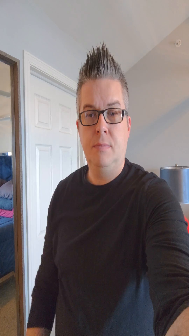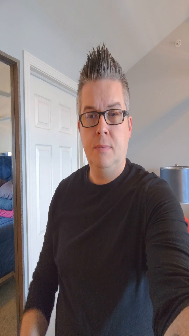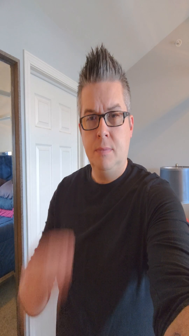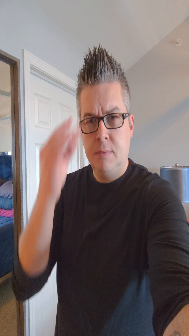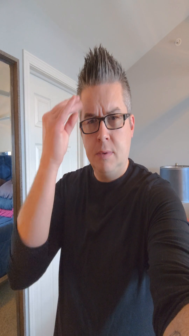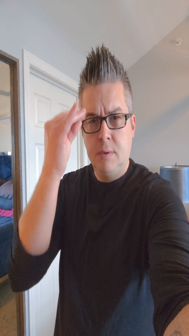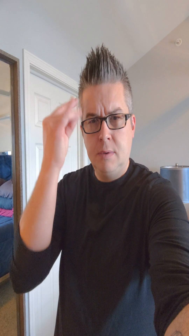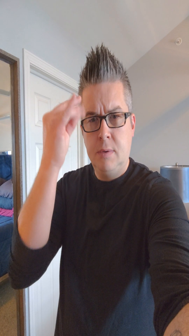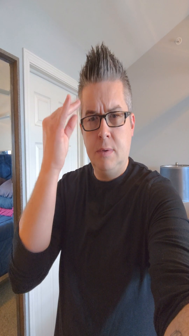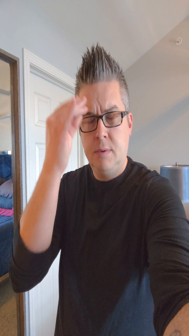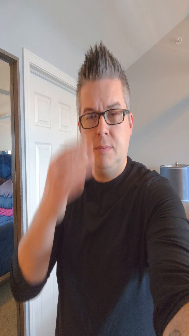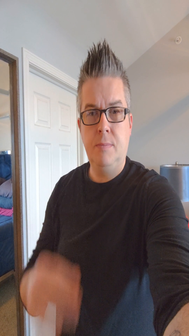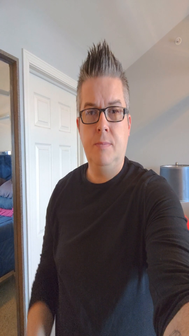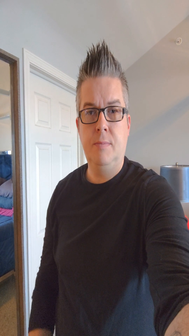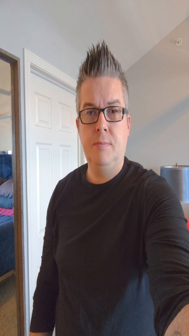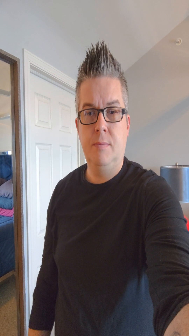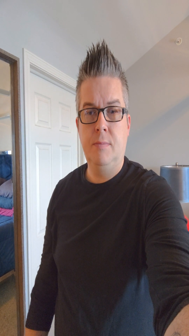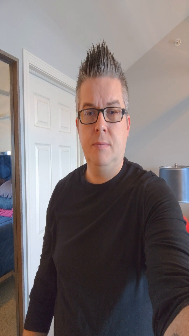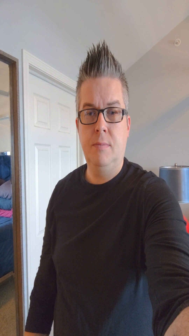think